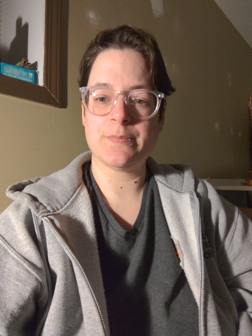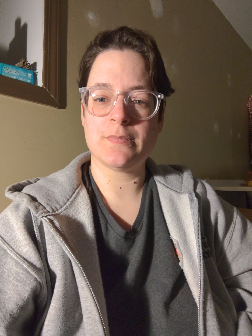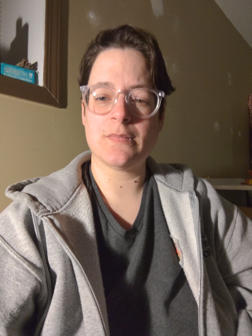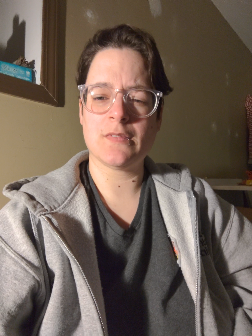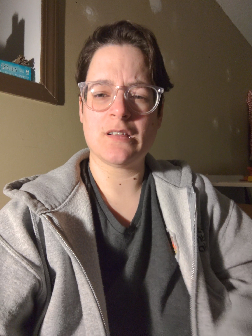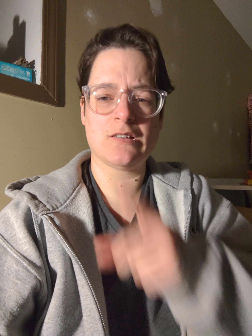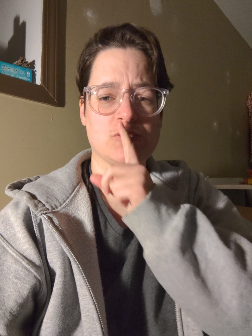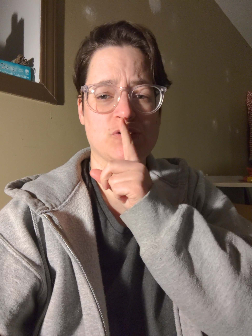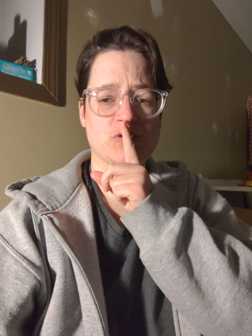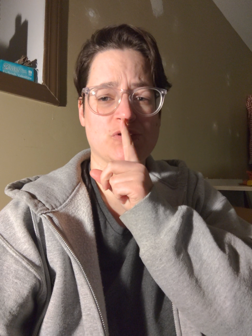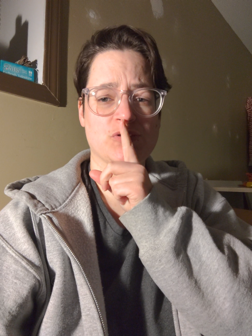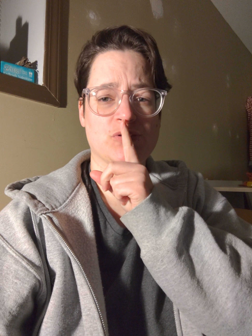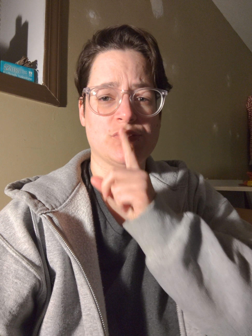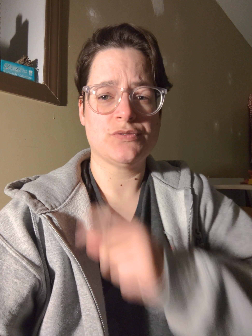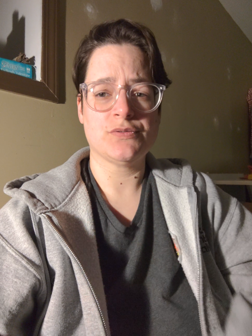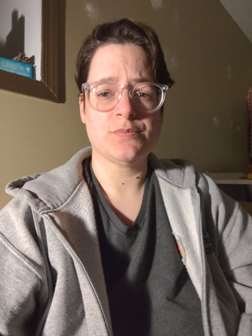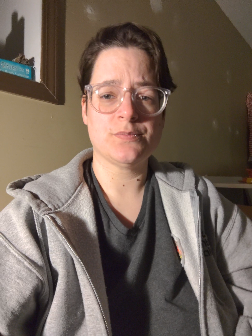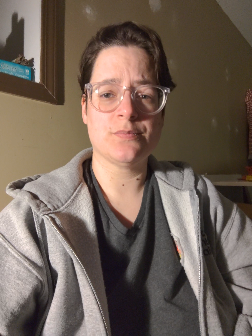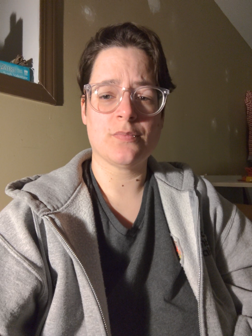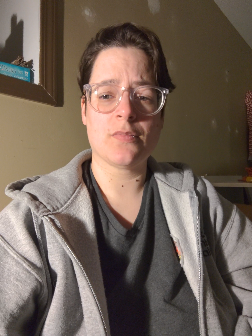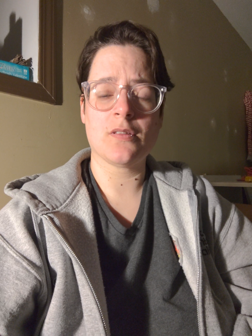shhh